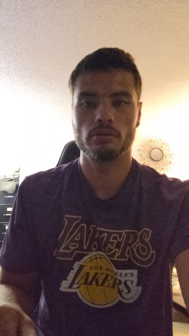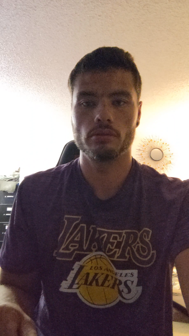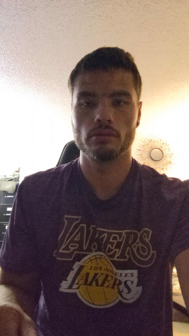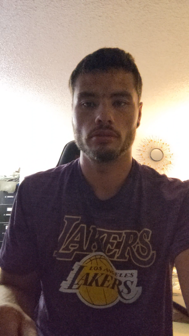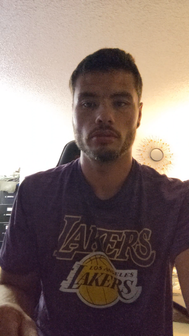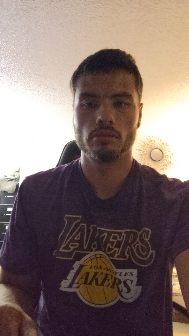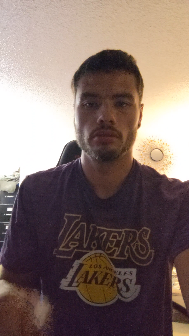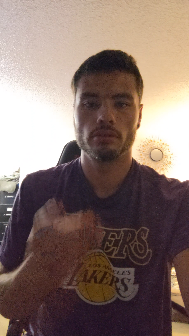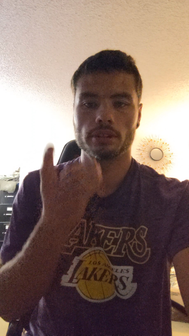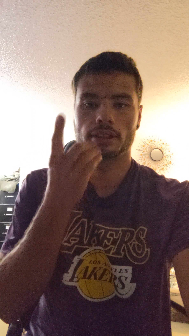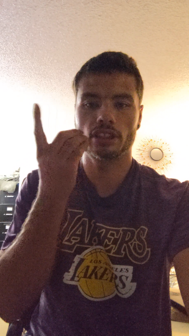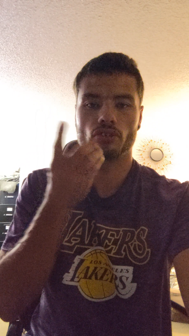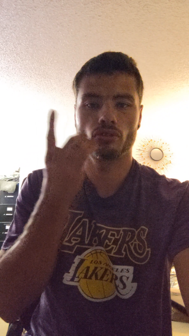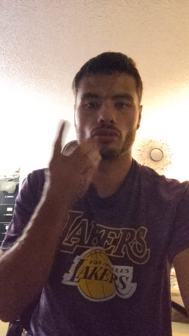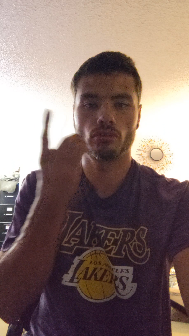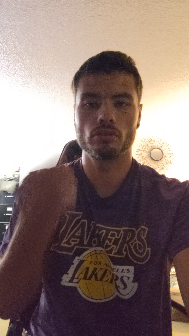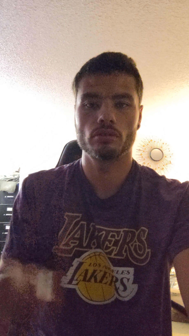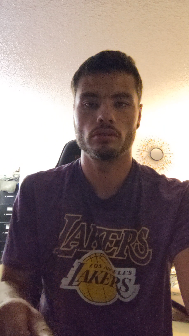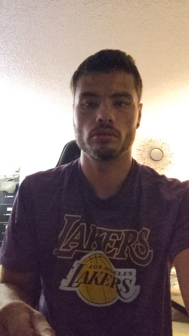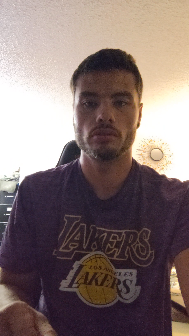dinner